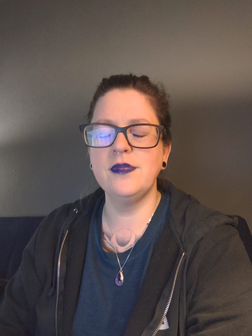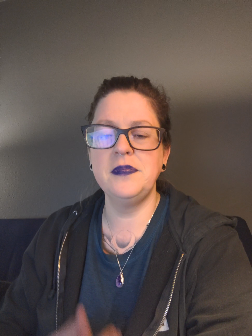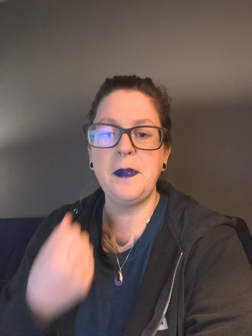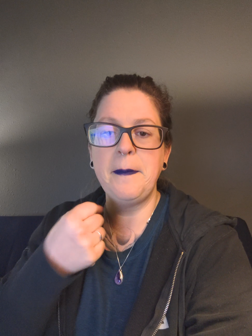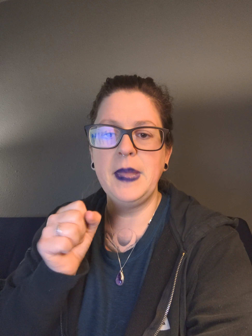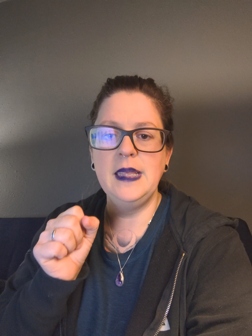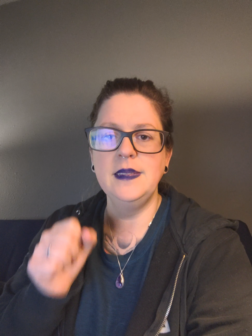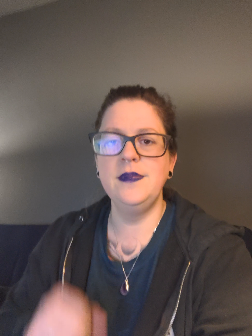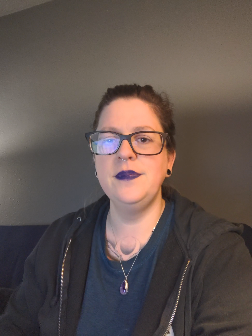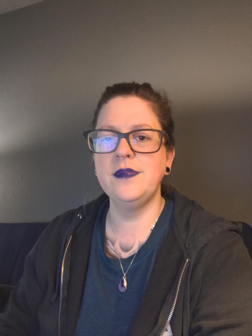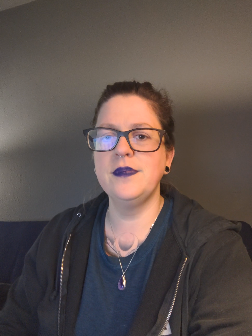make